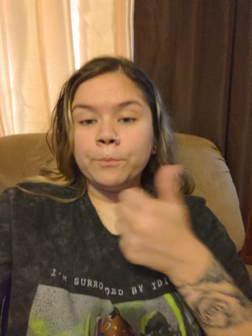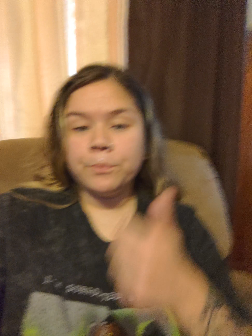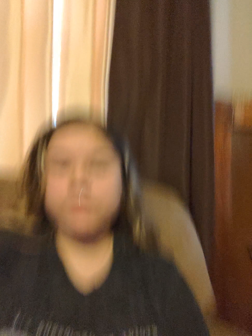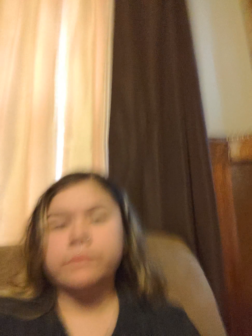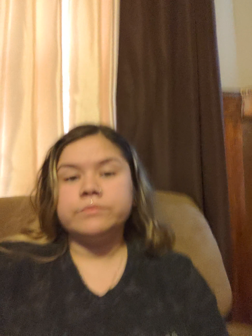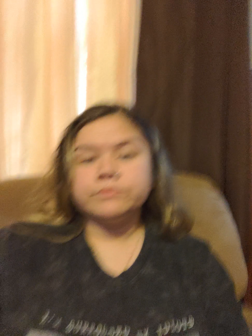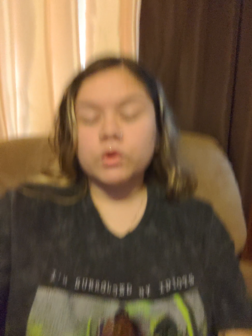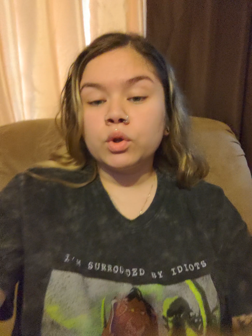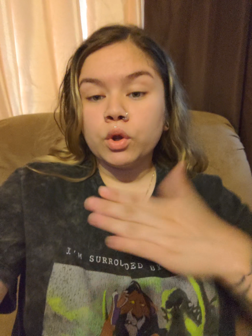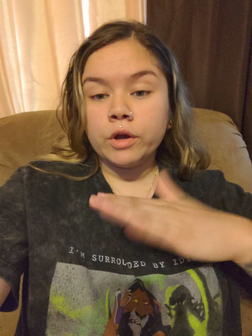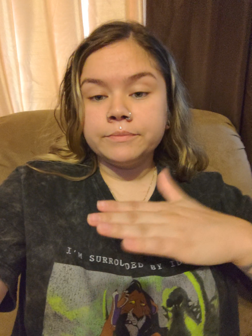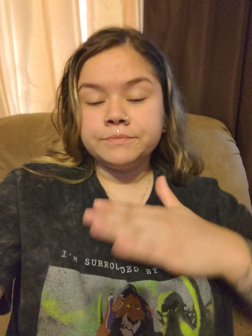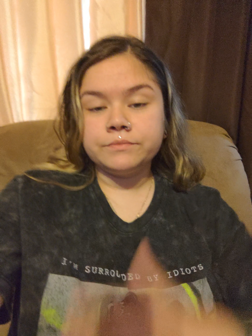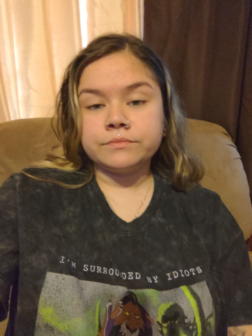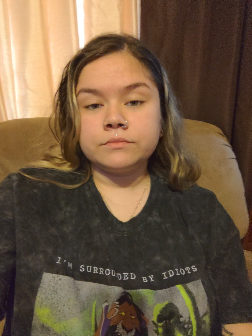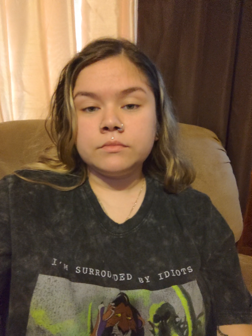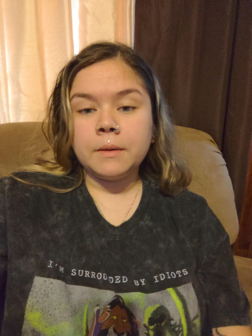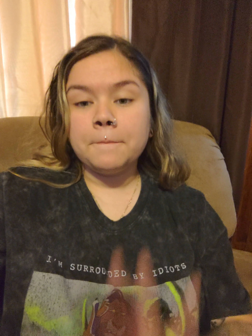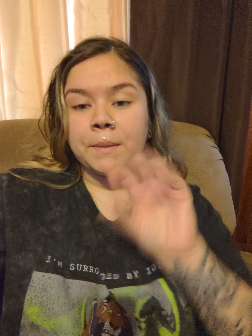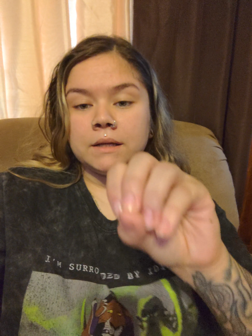cook